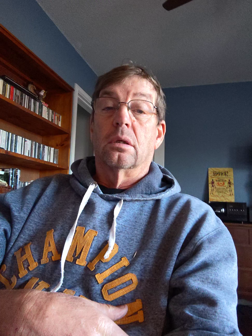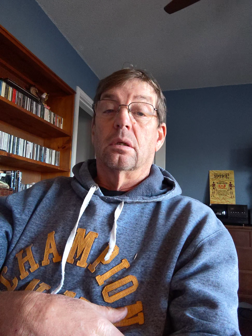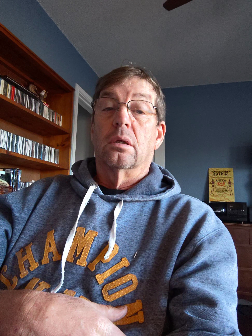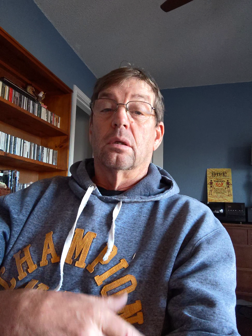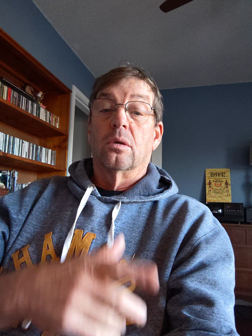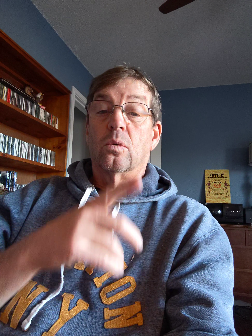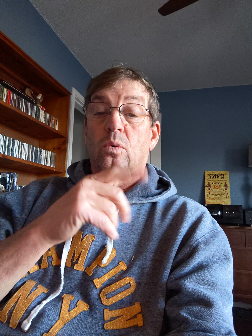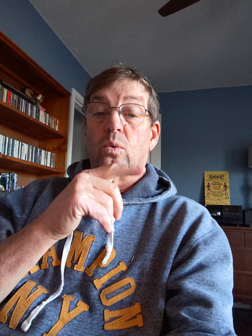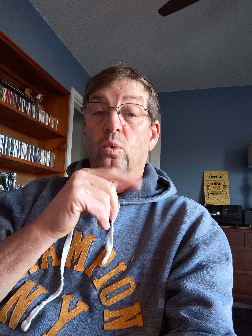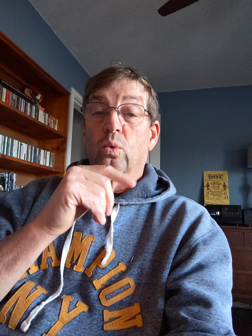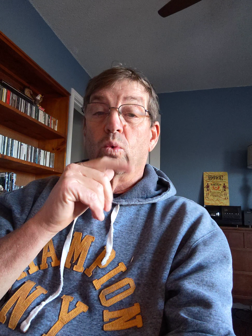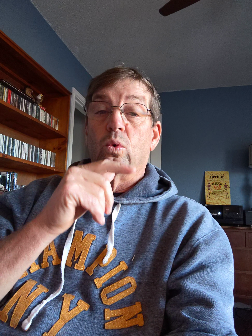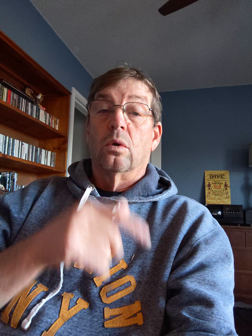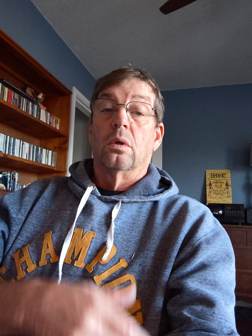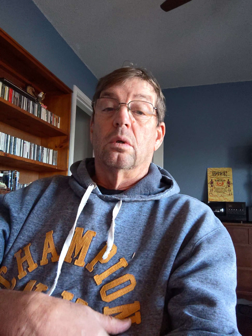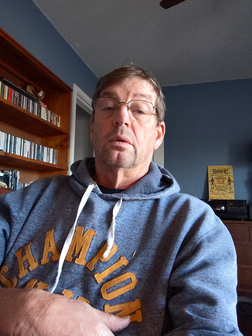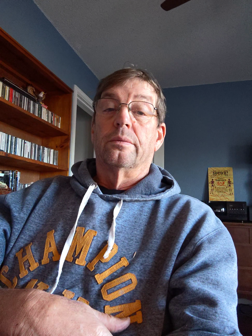who